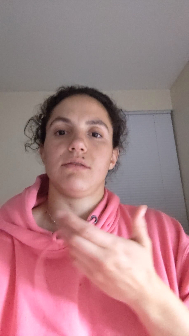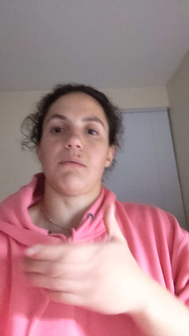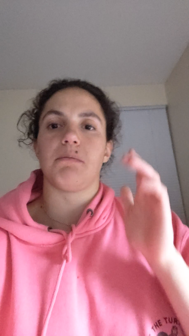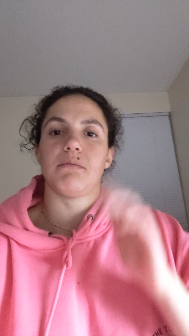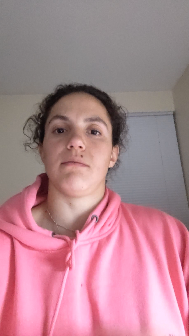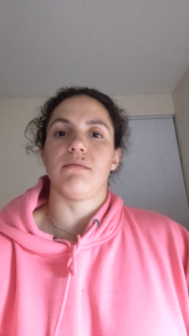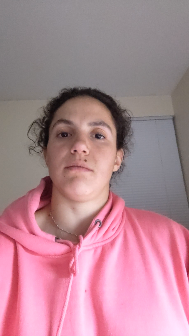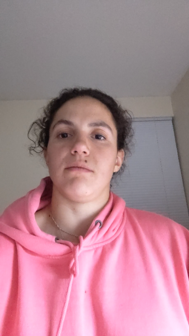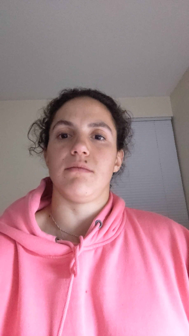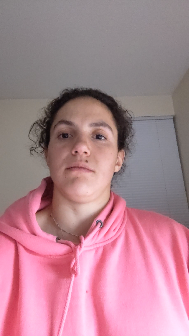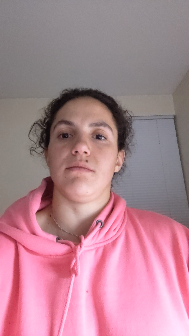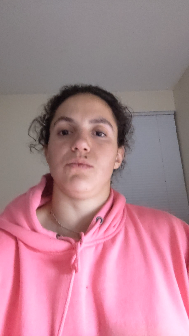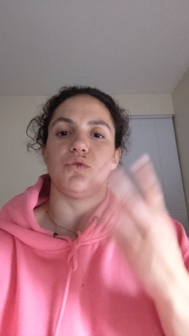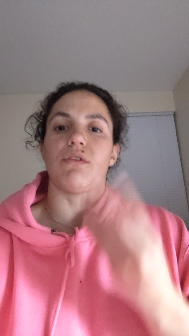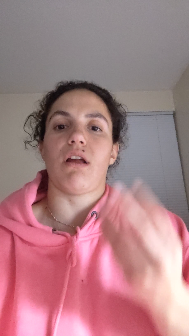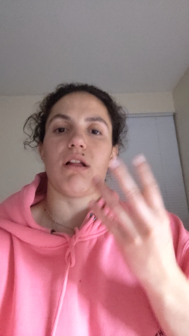gentle